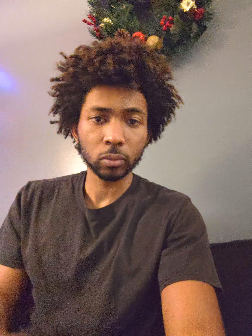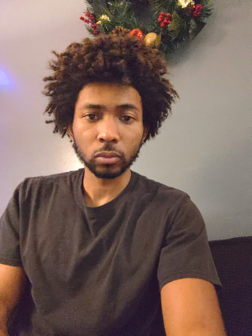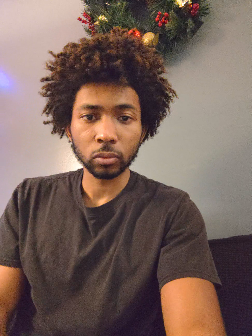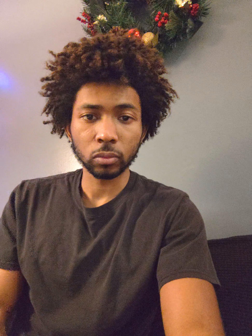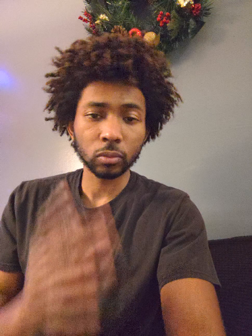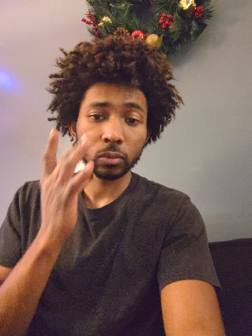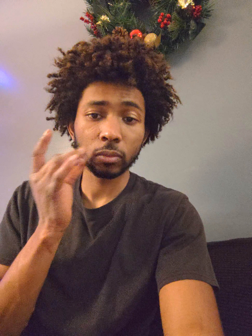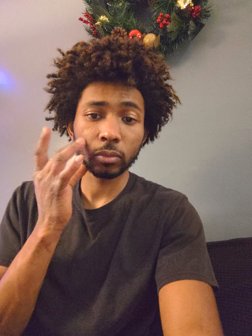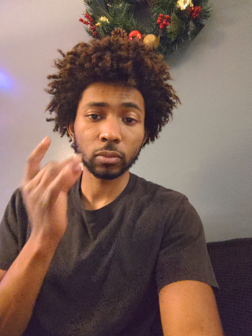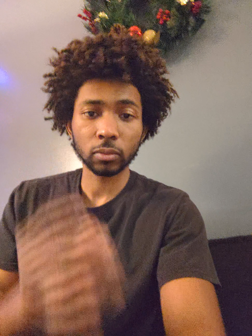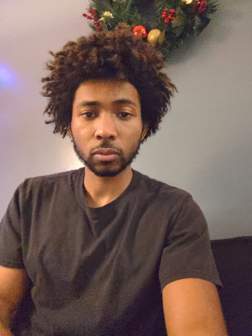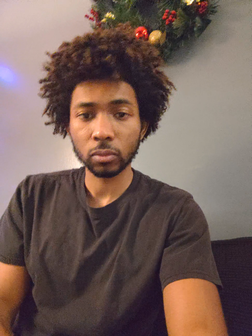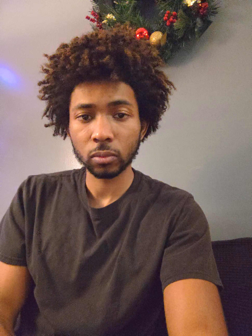cat